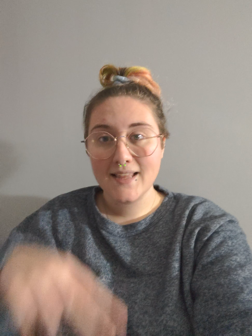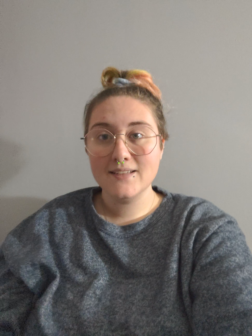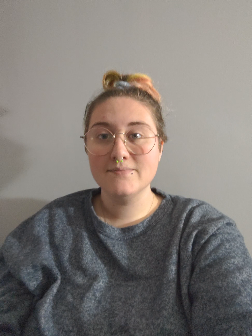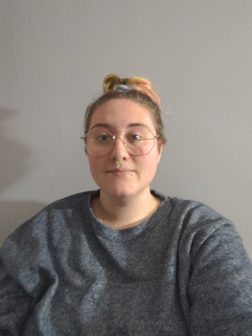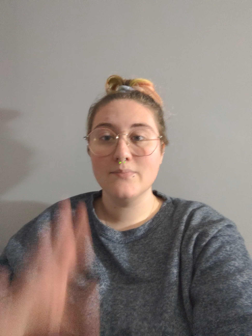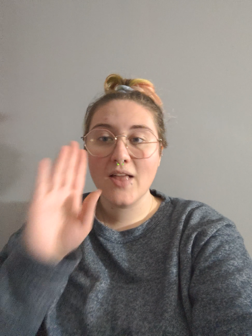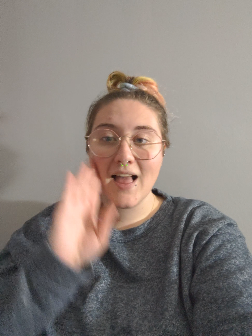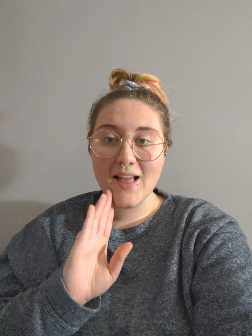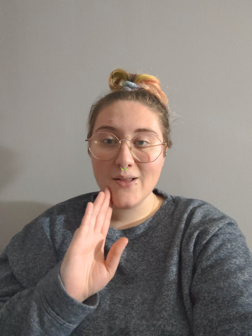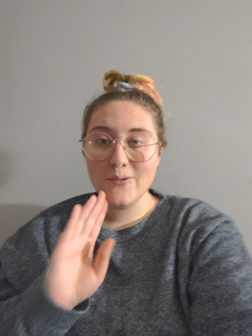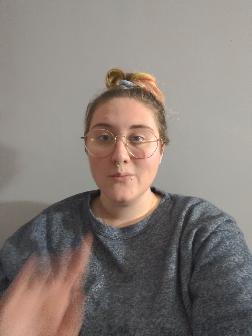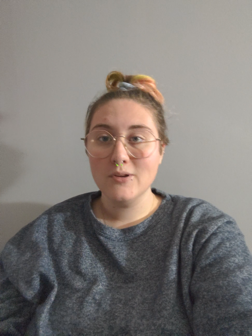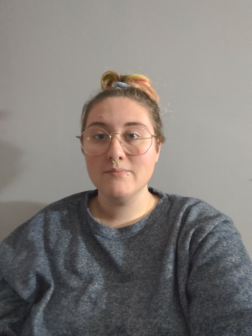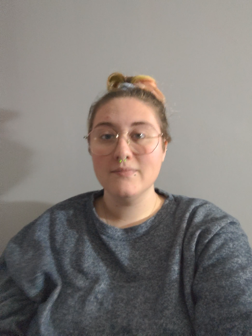brown